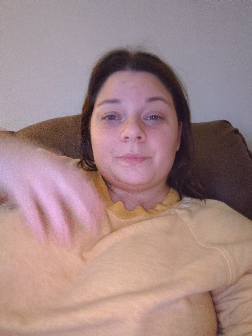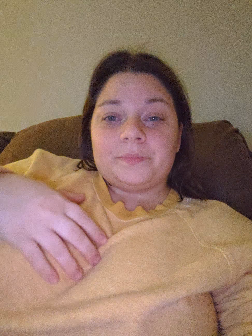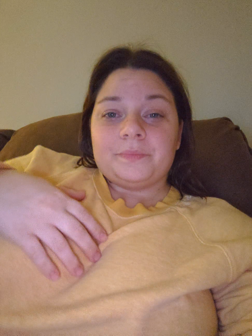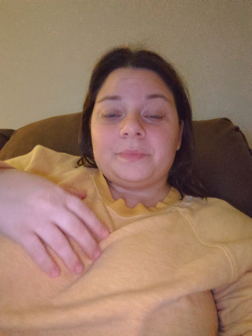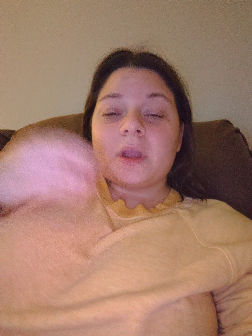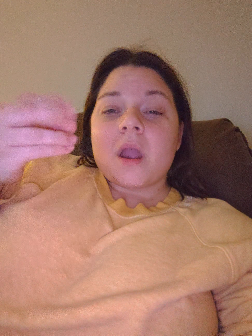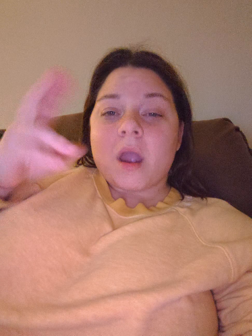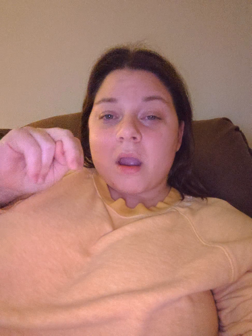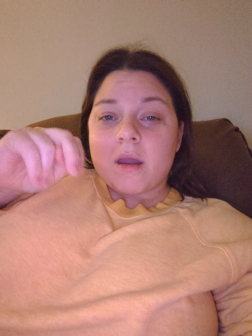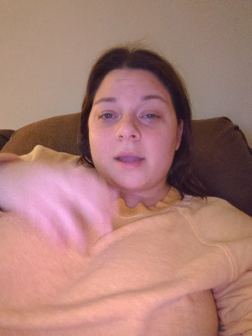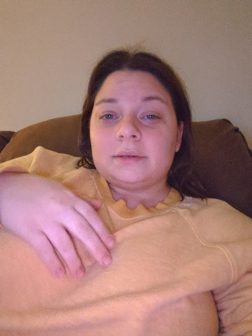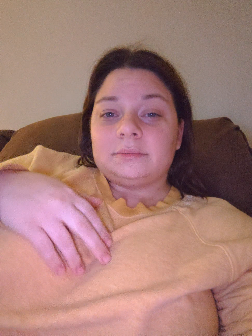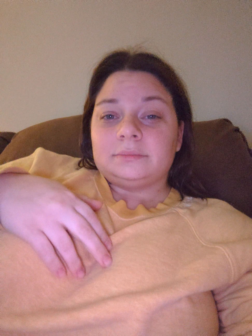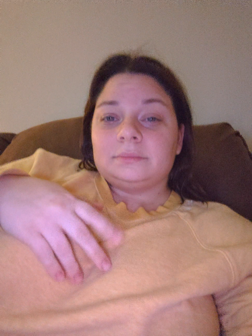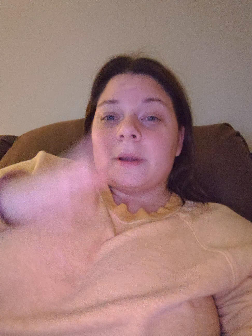on